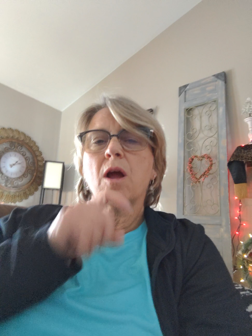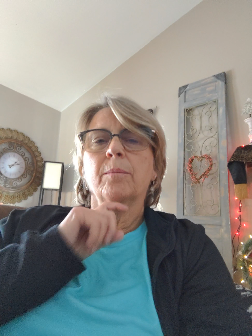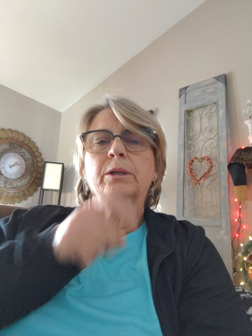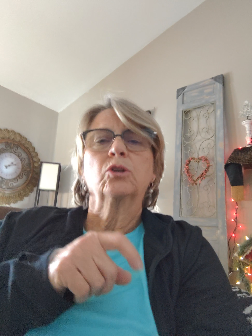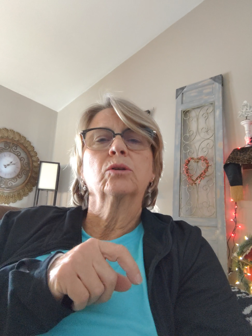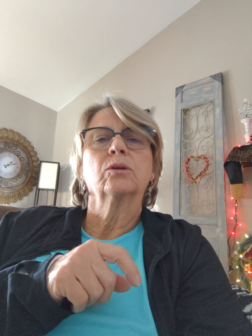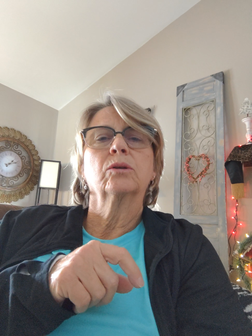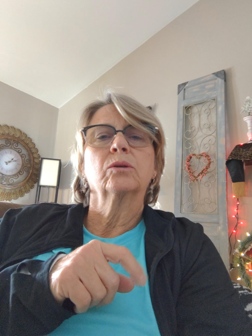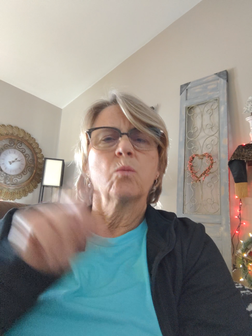garbage